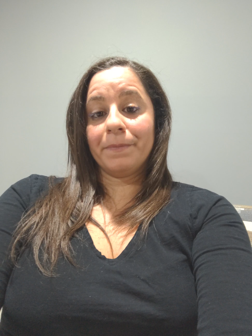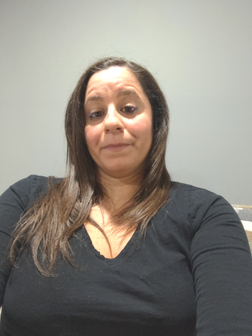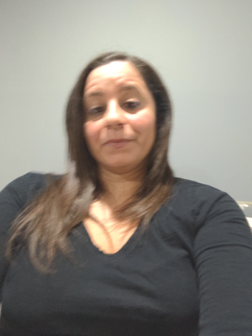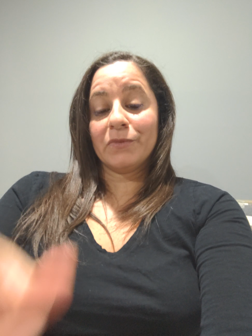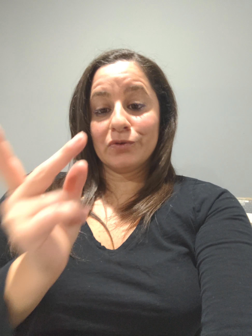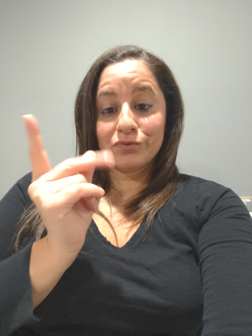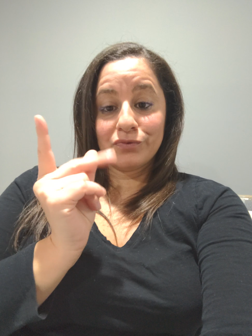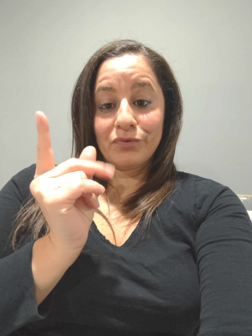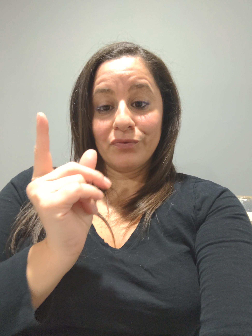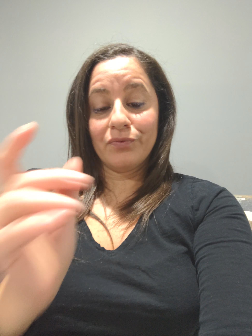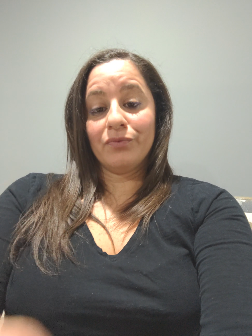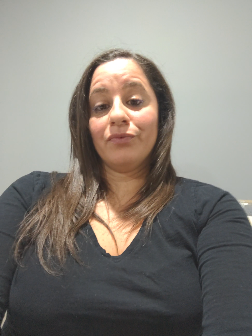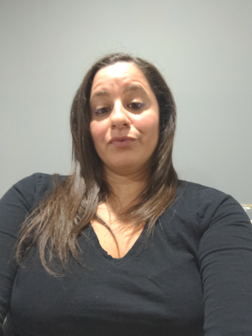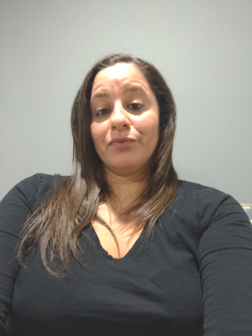dog